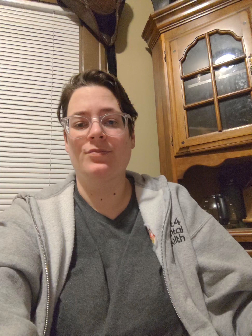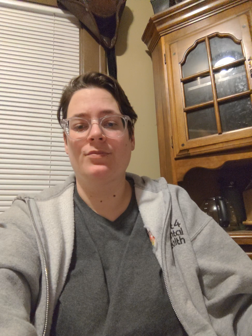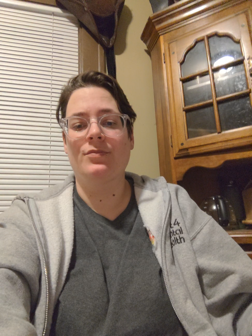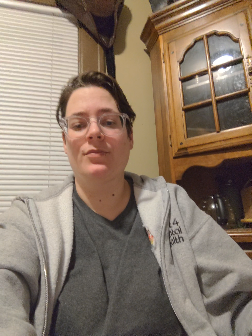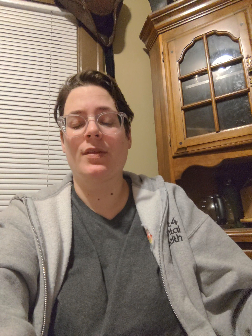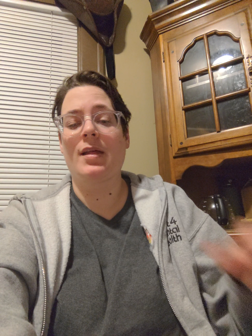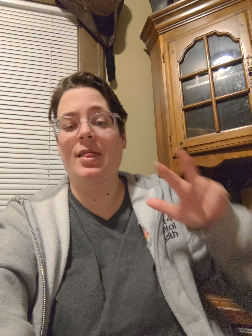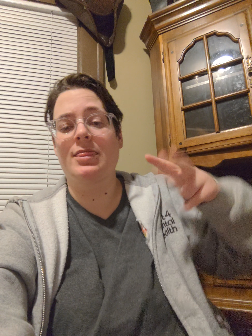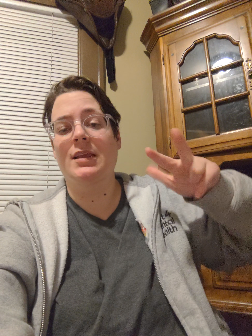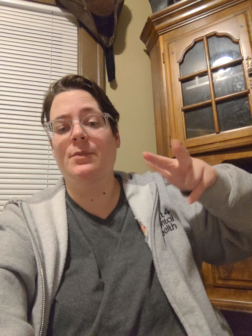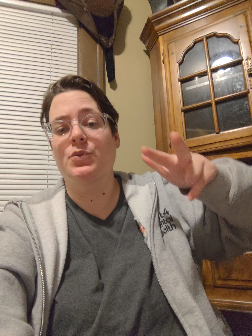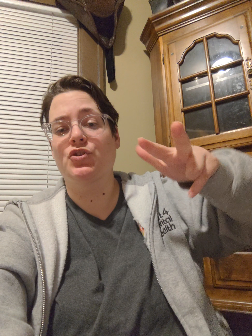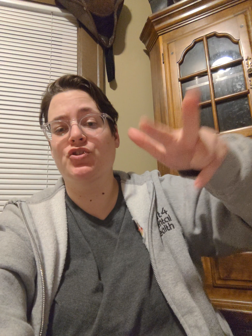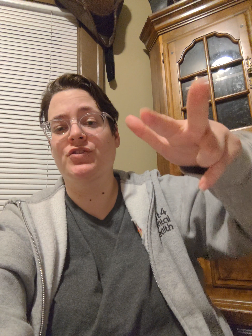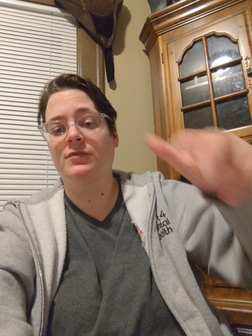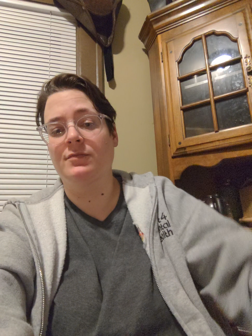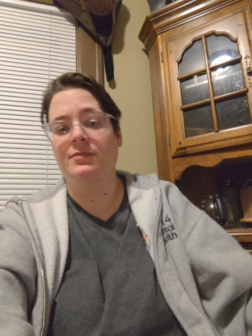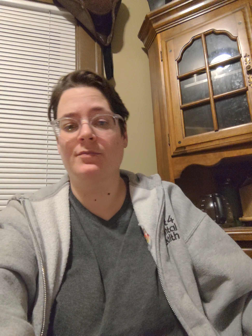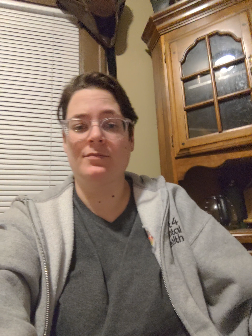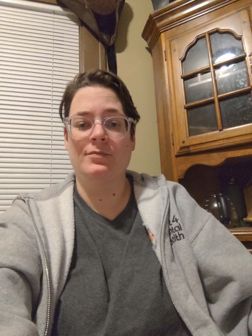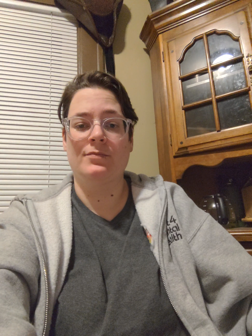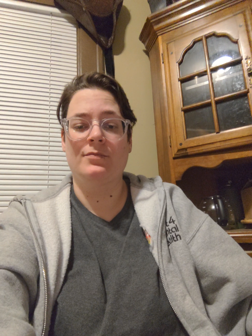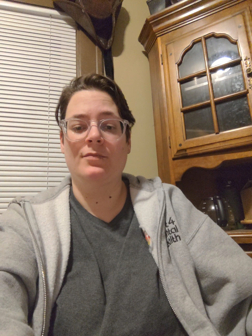helicopter